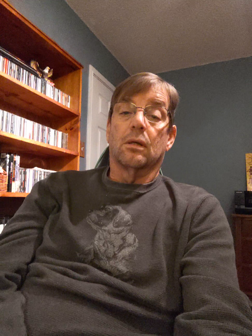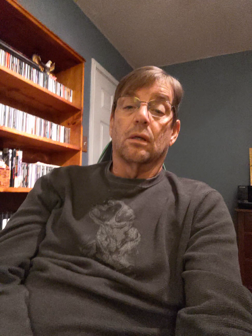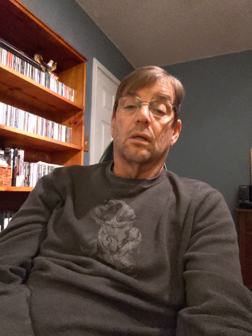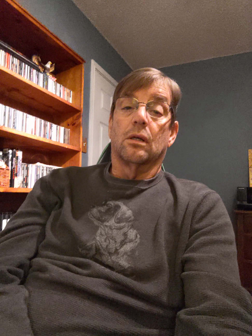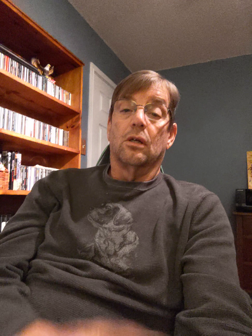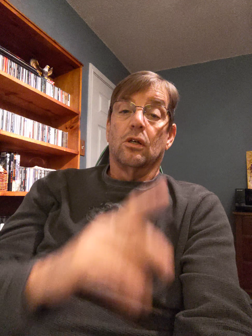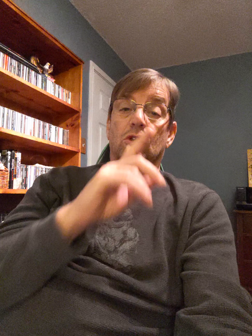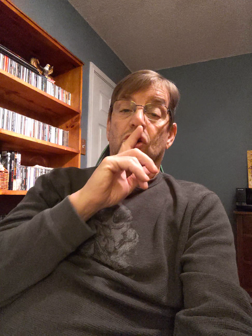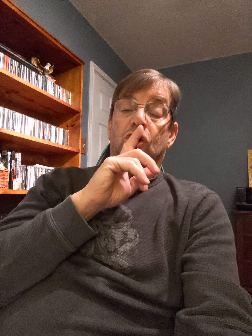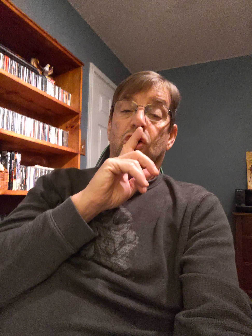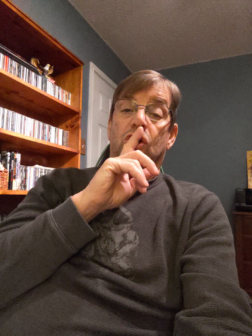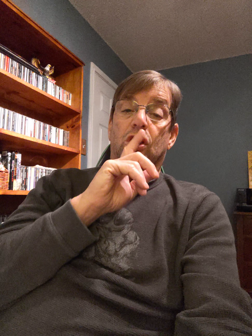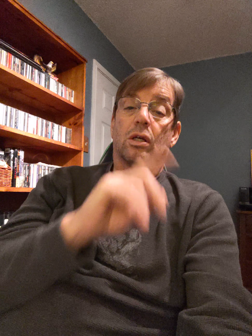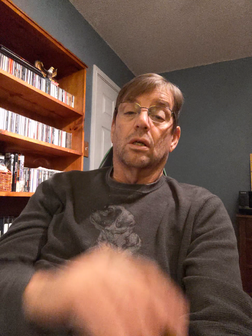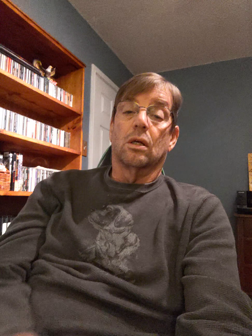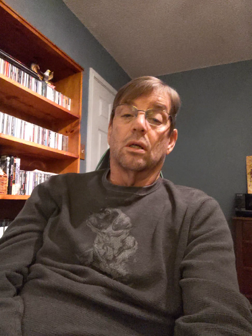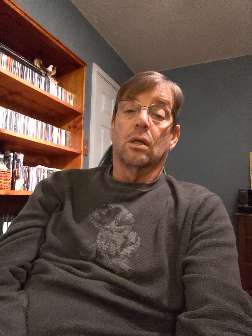shhh